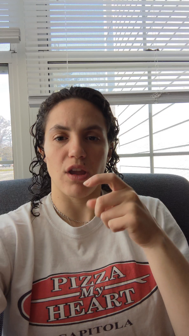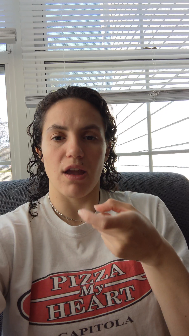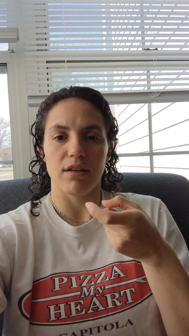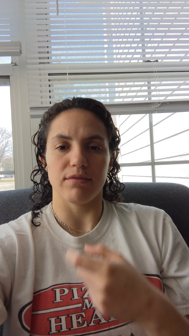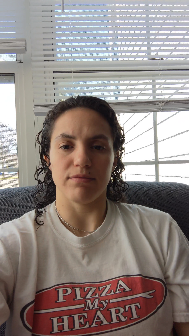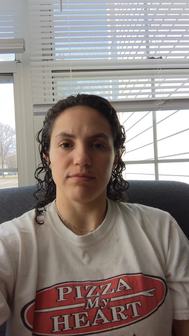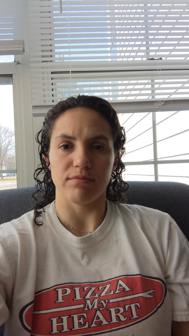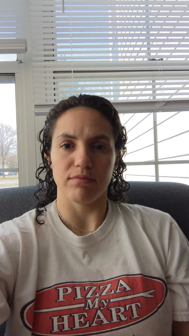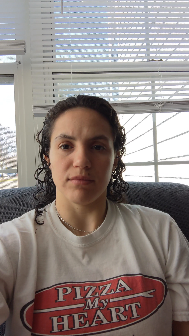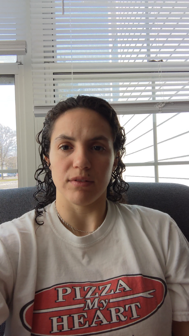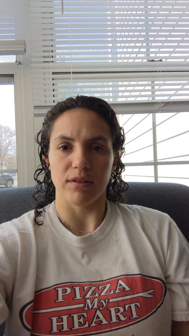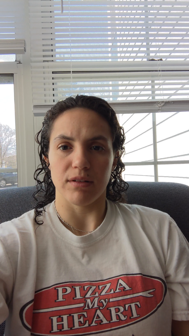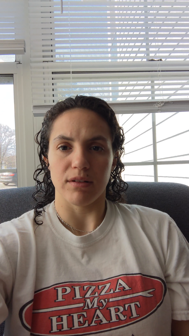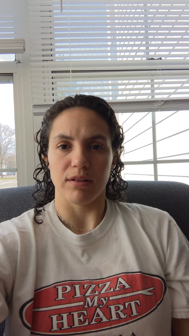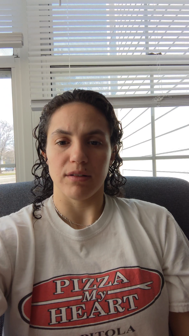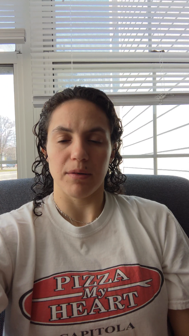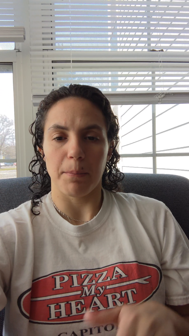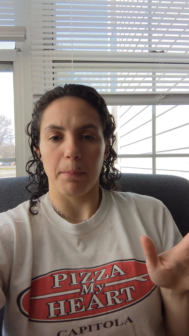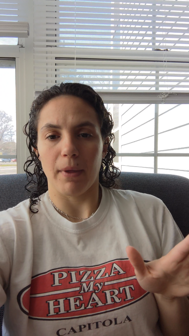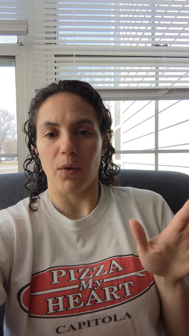penguin